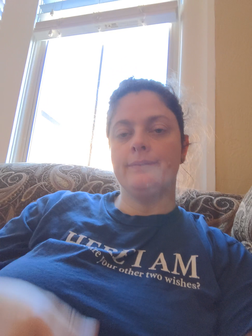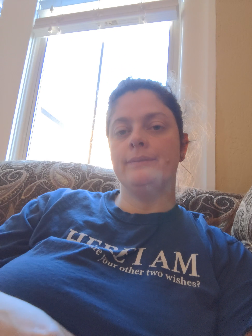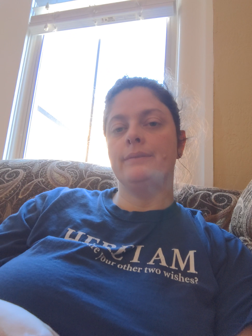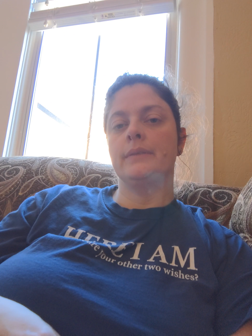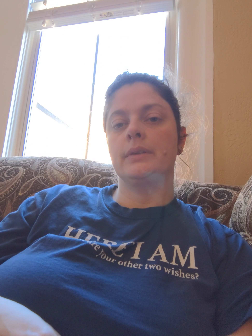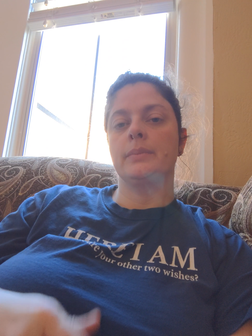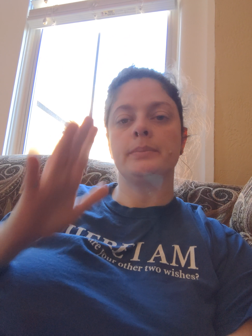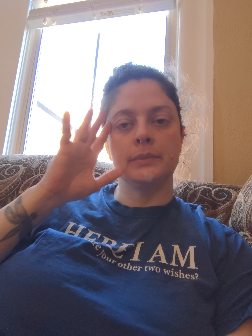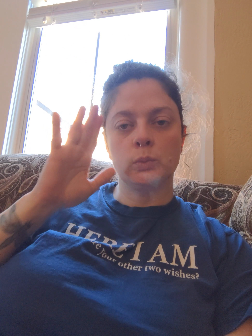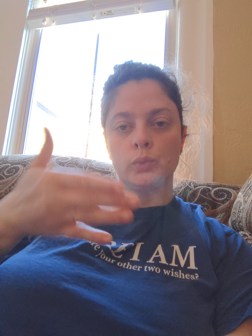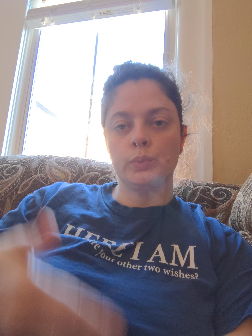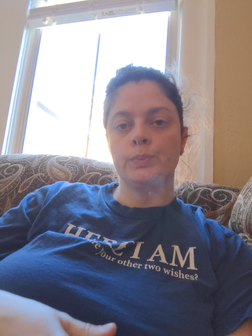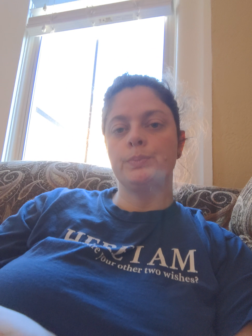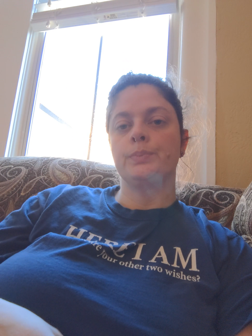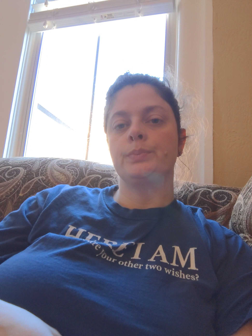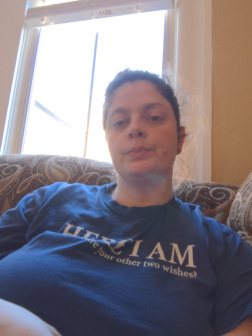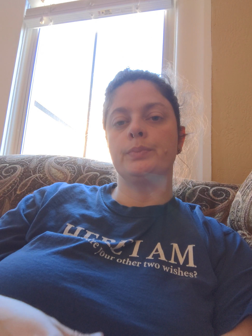bedroom